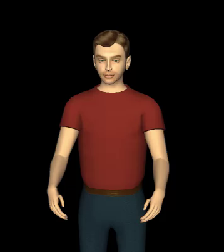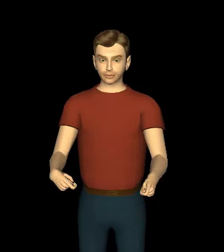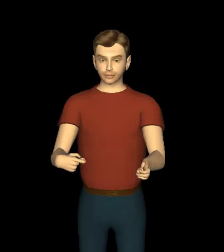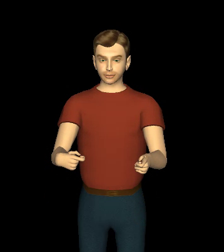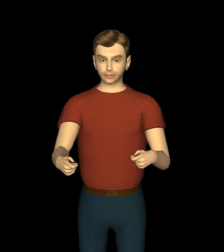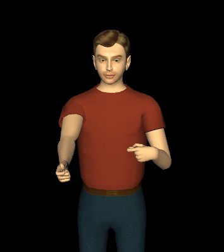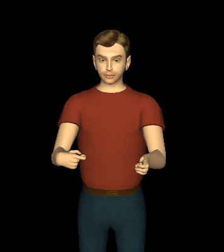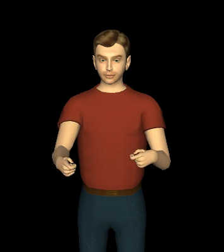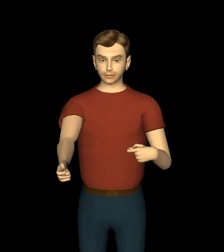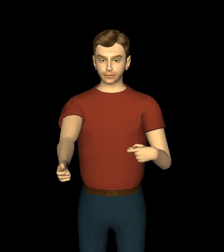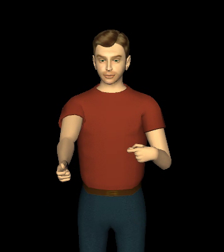سوق